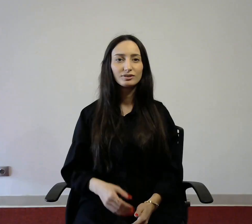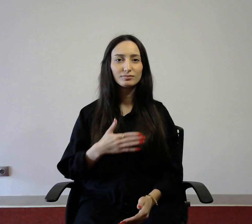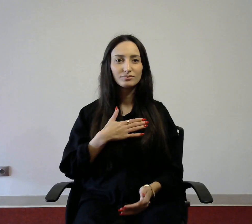mənim